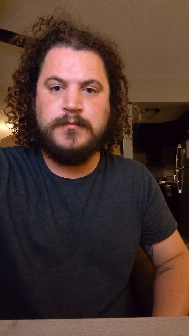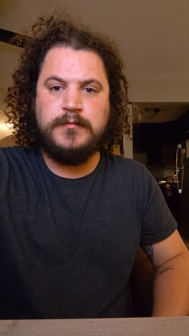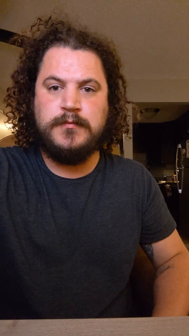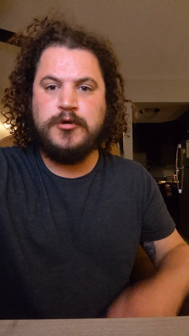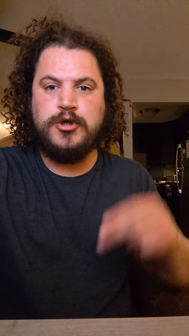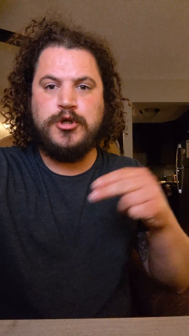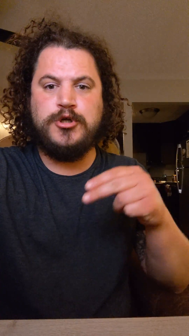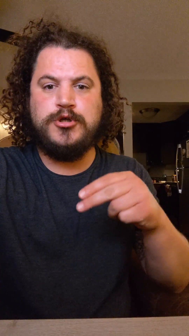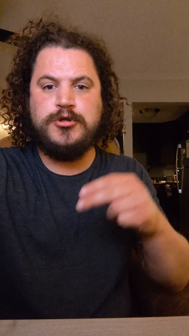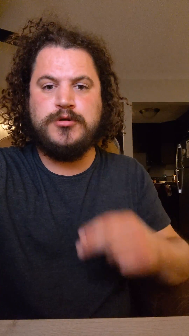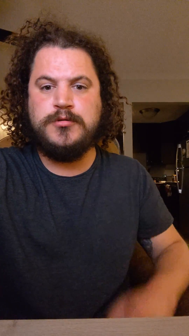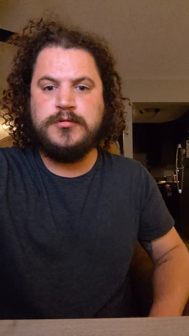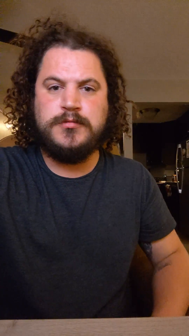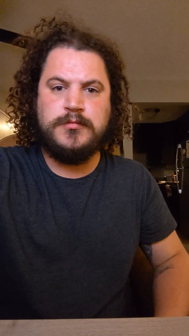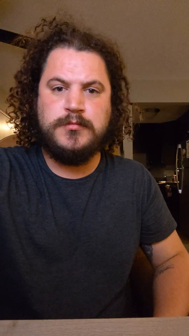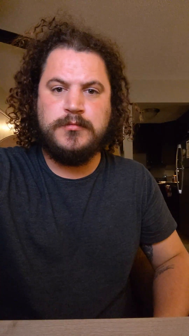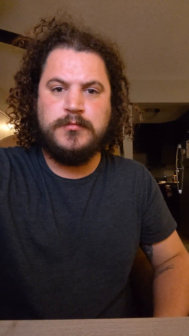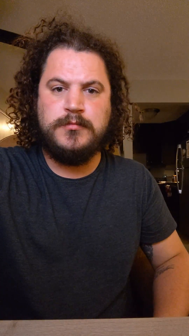nurse